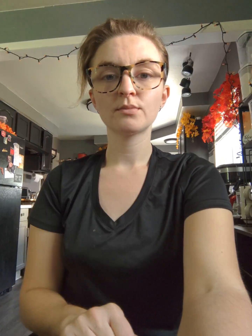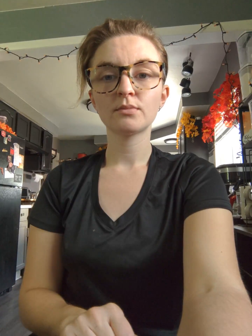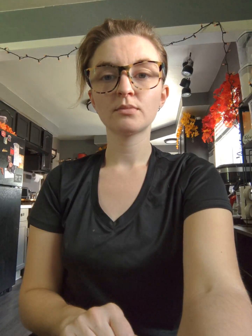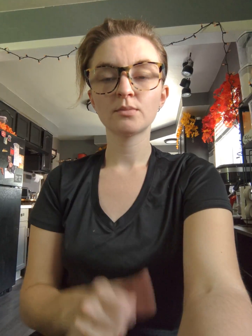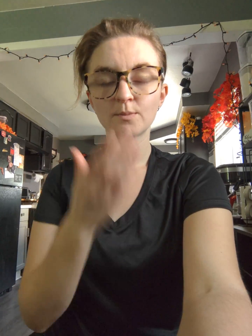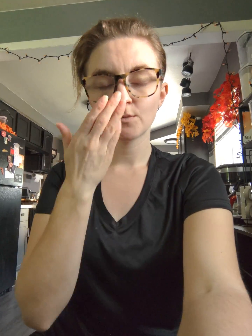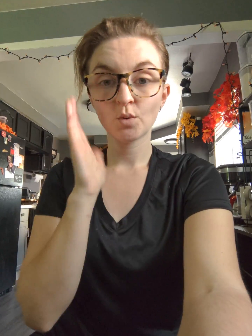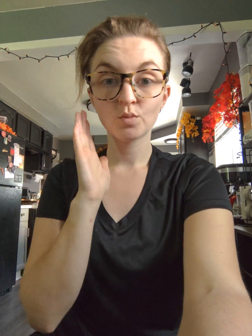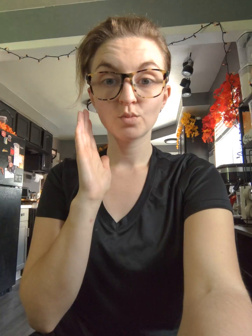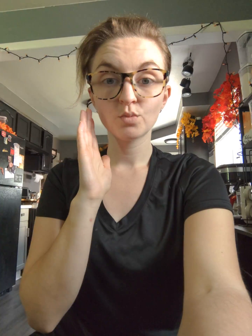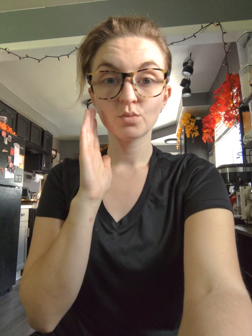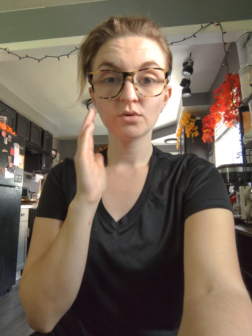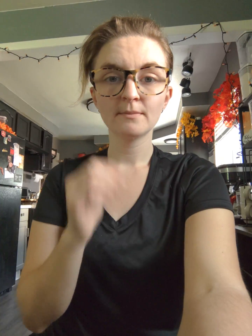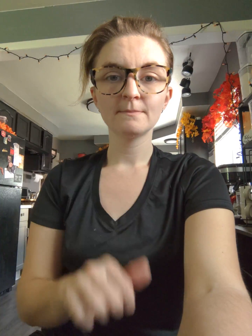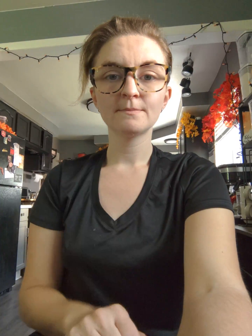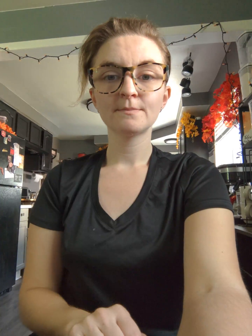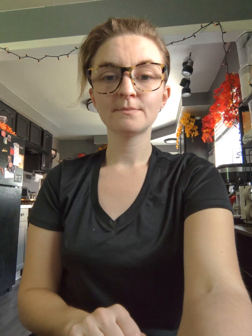peekaboo